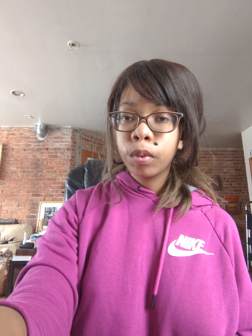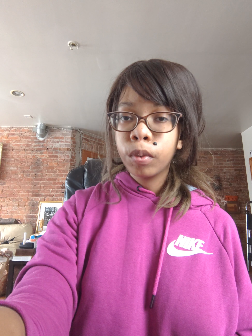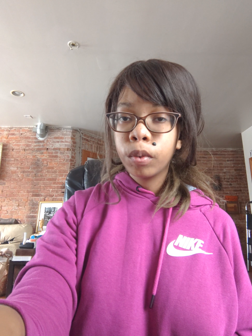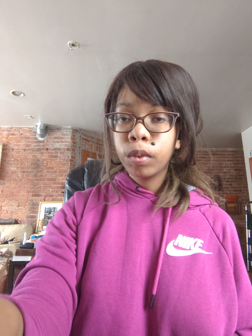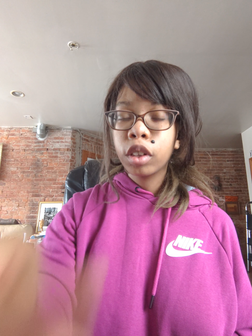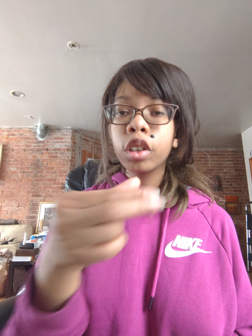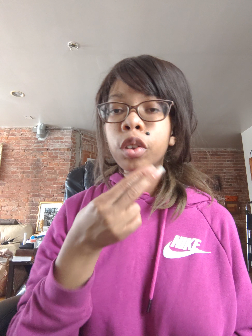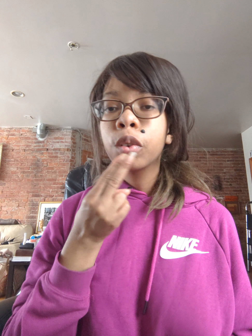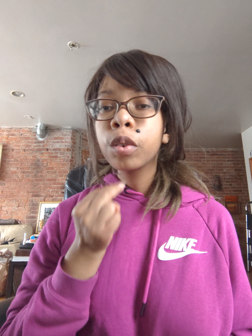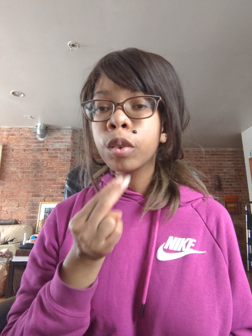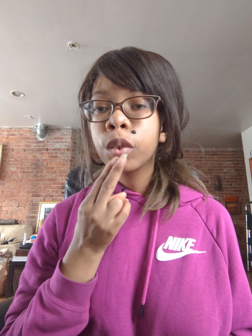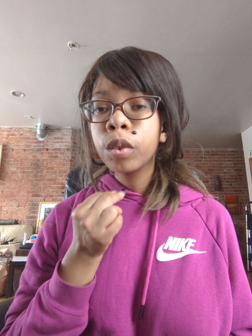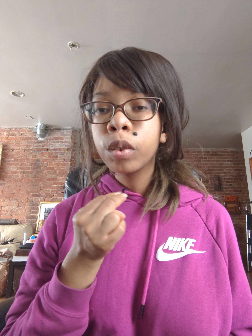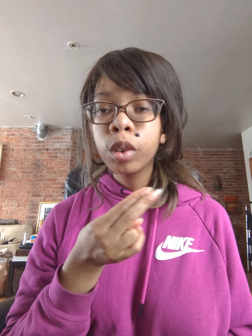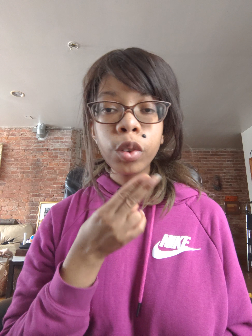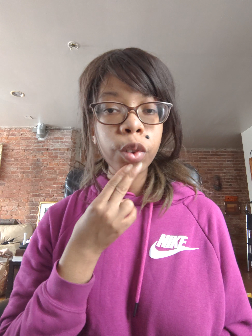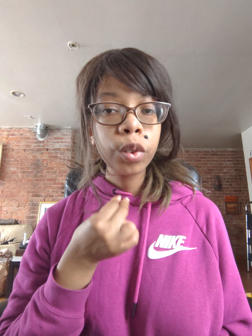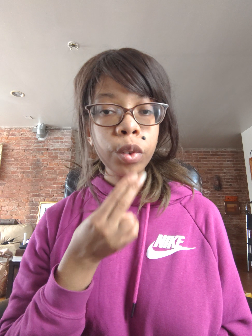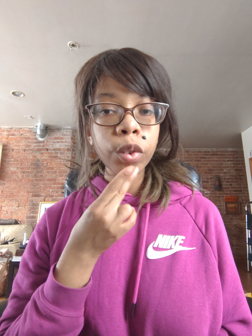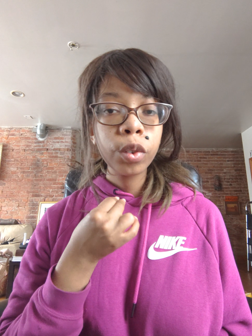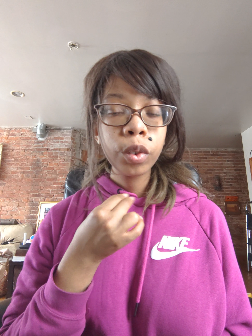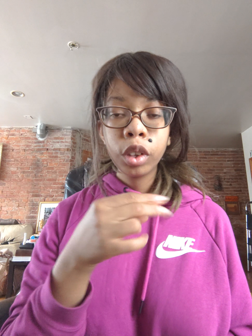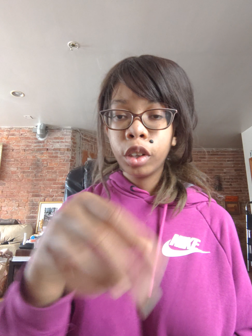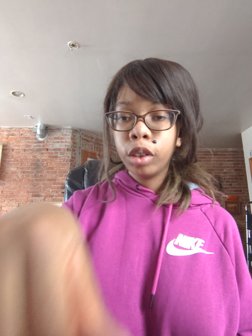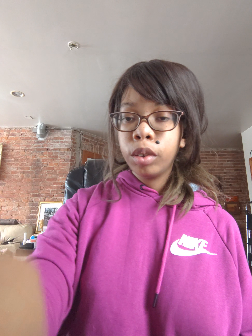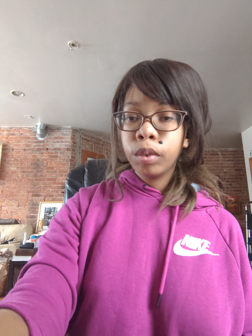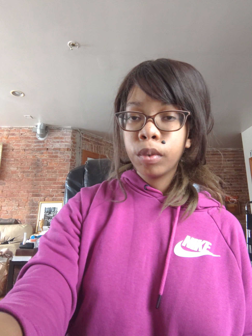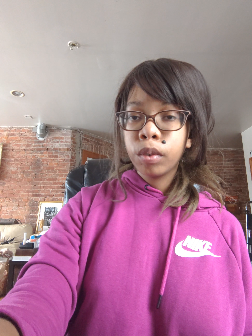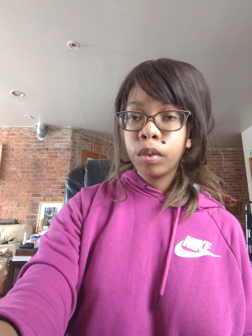cute